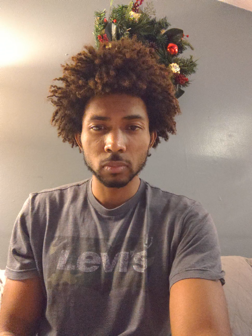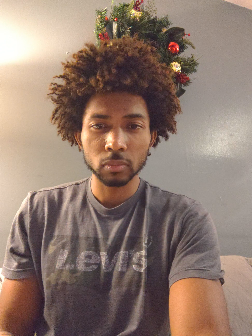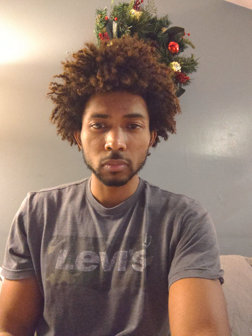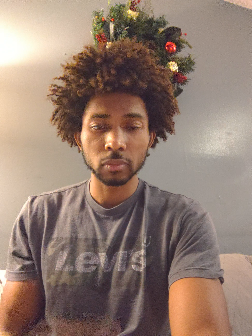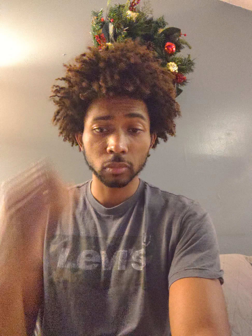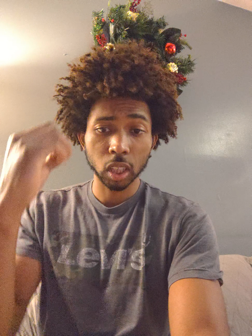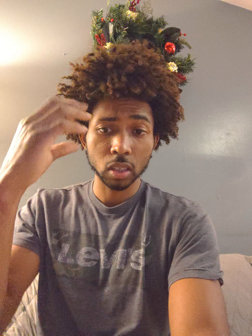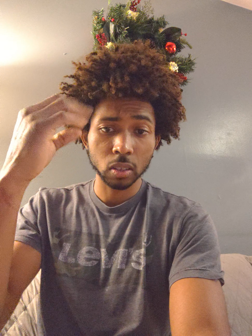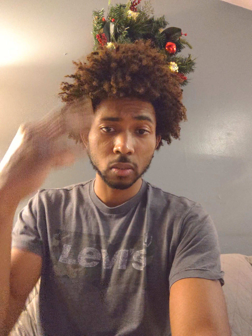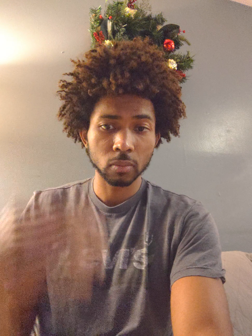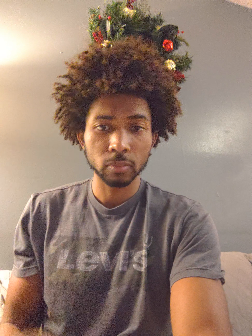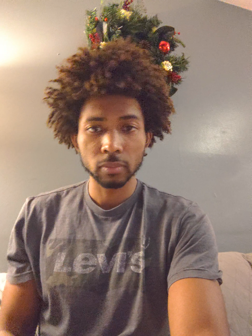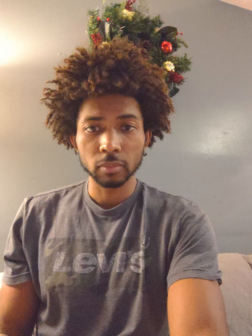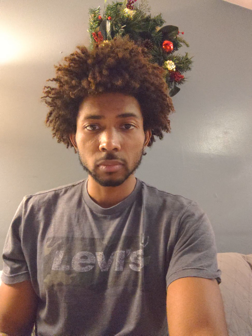shower